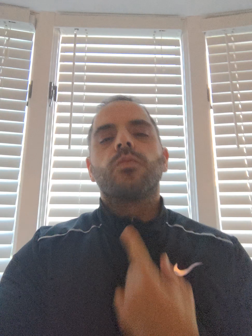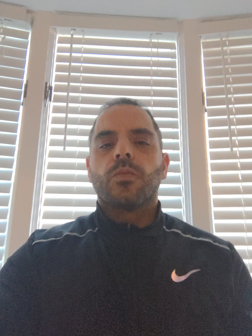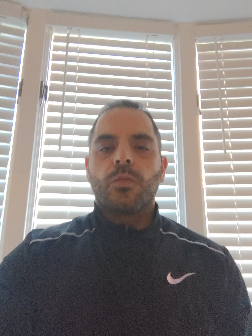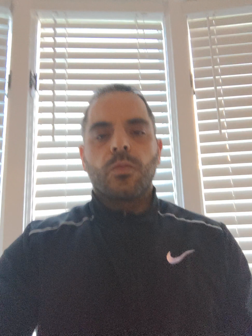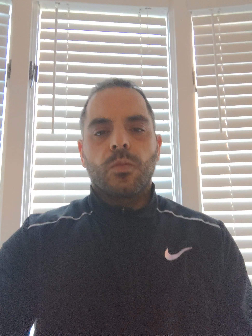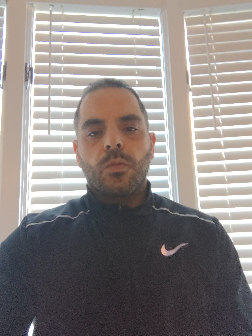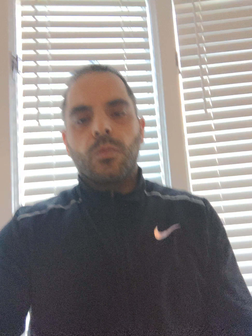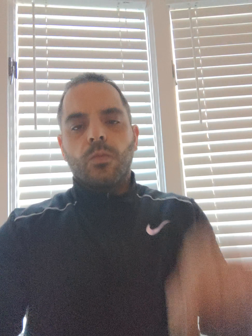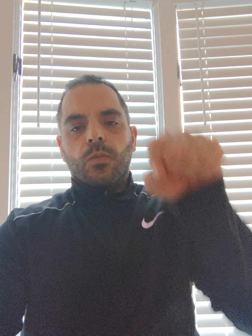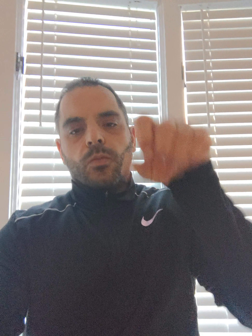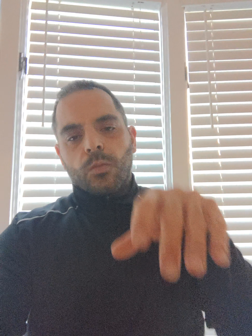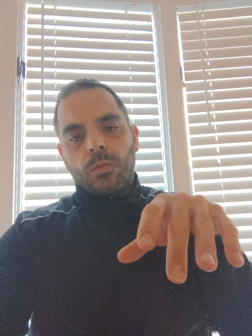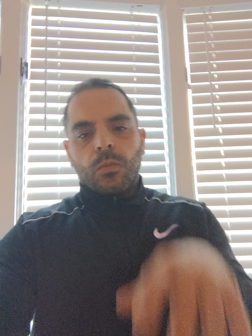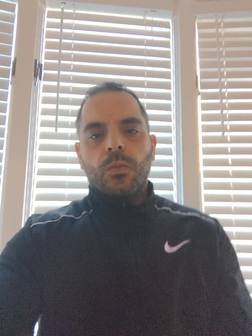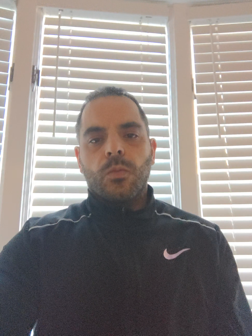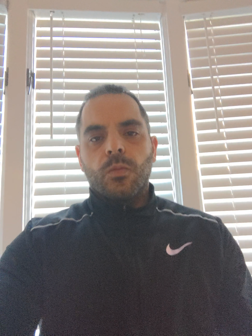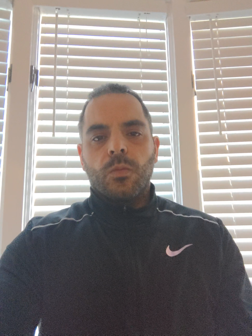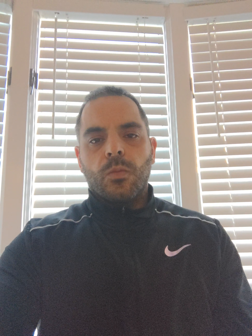drop